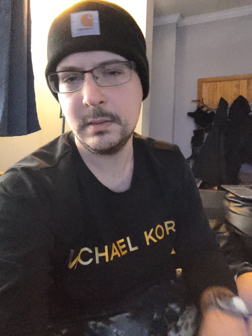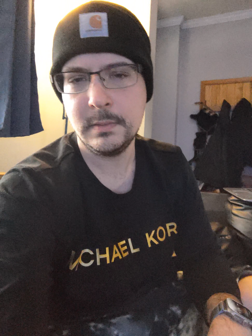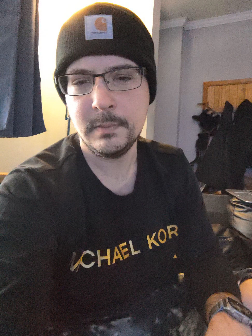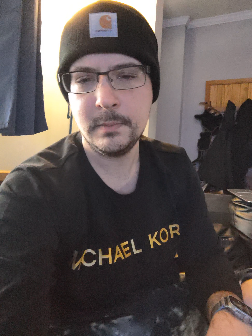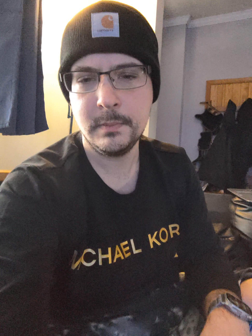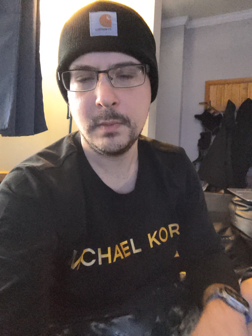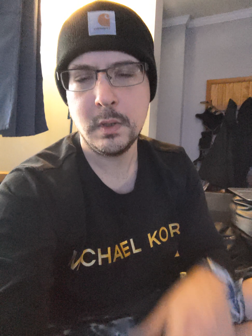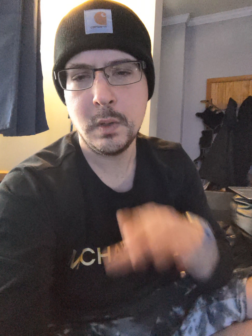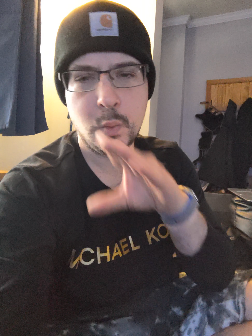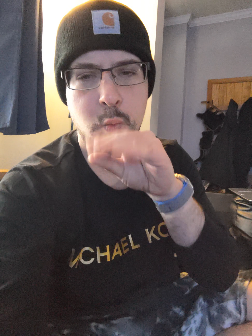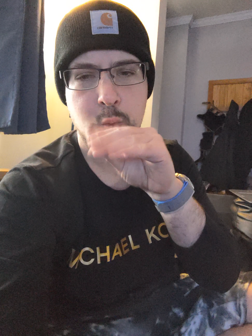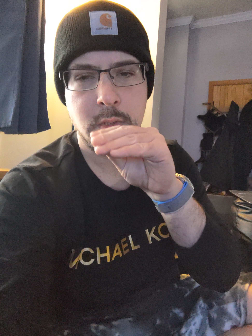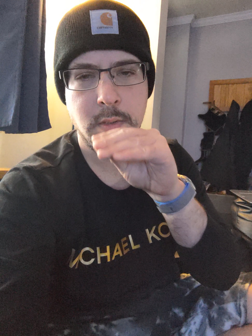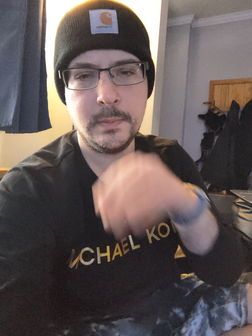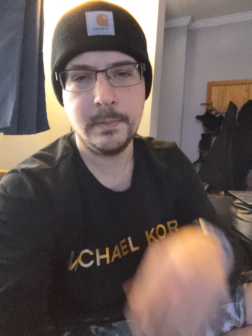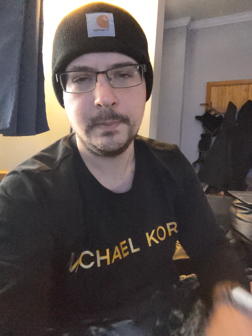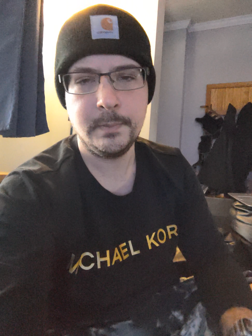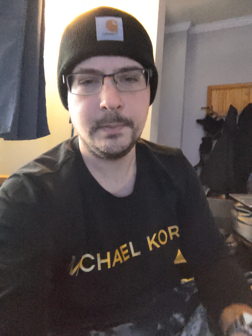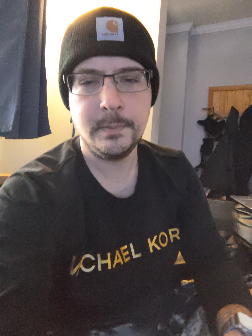goose